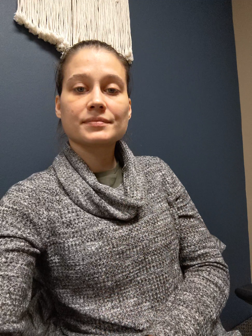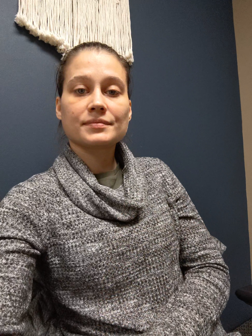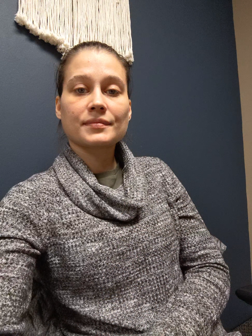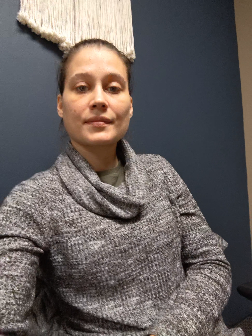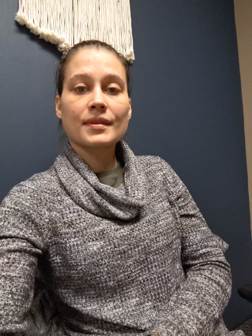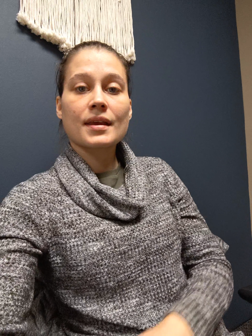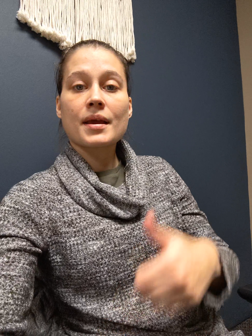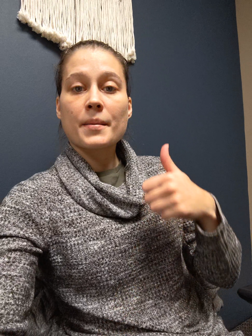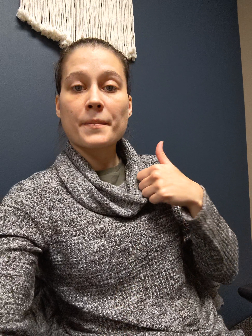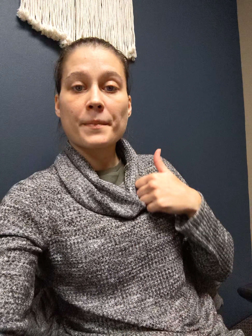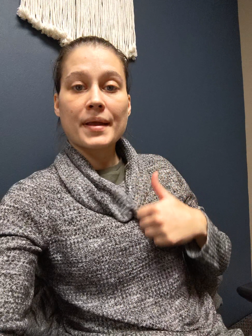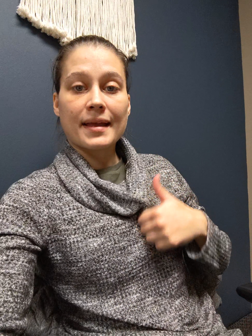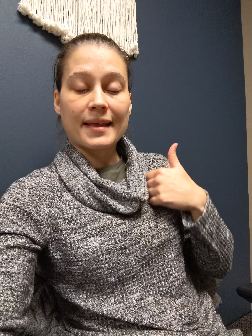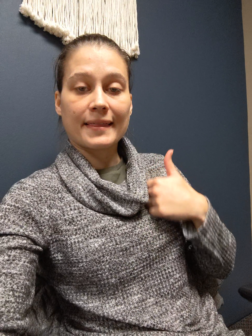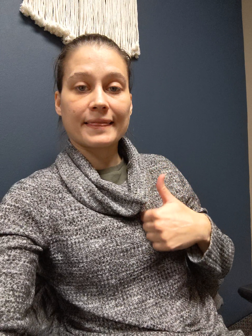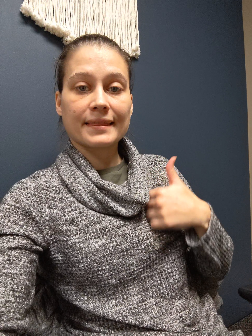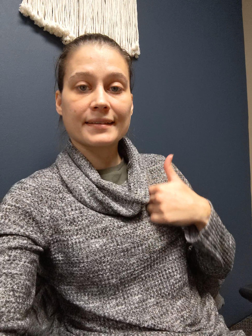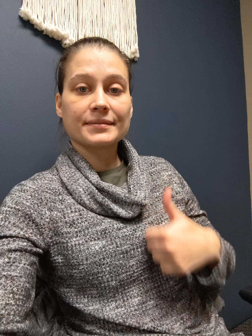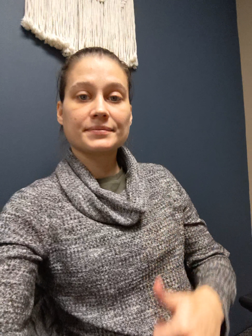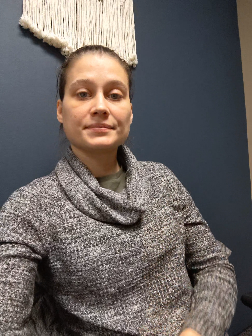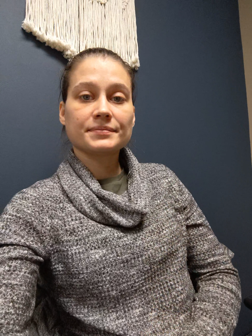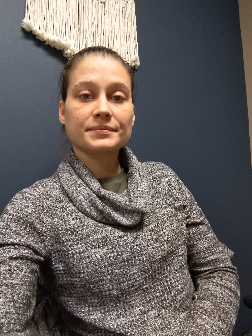bath